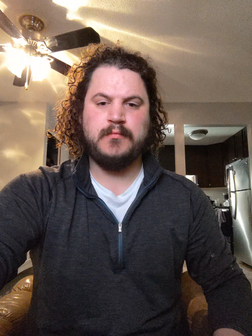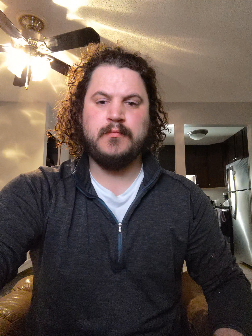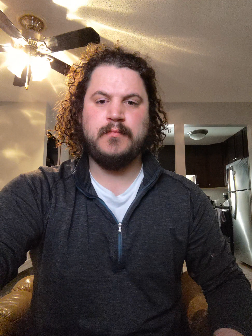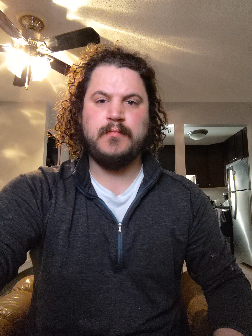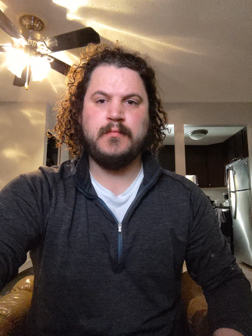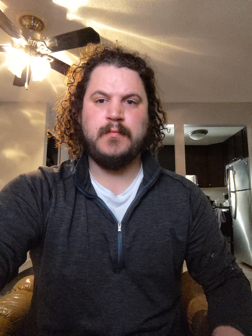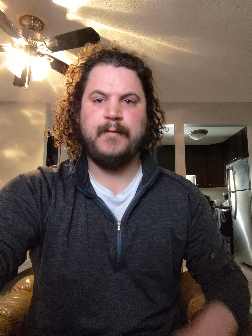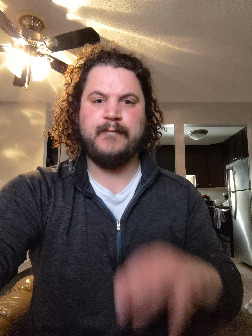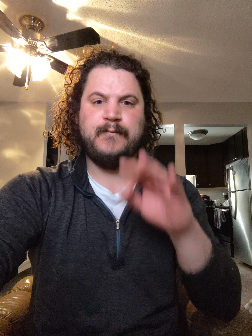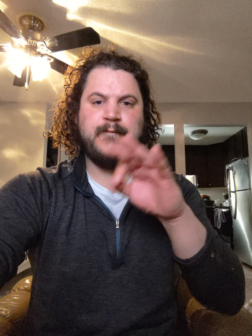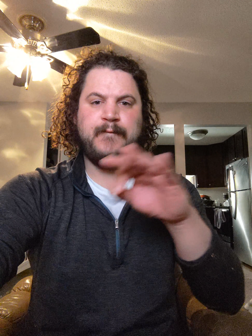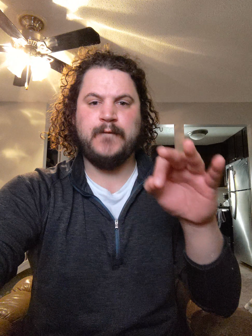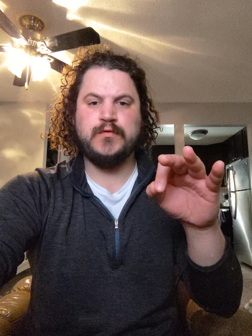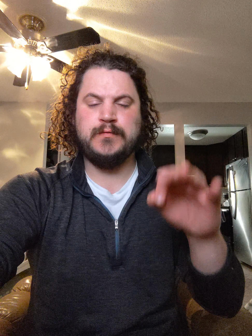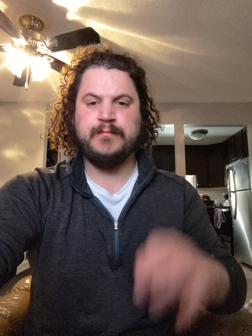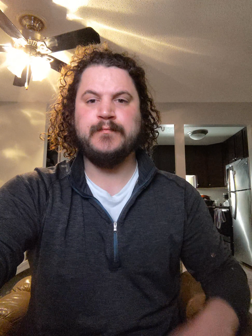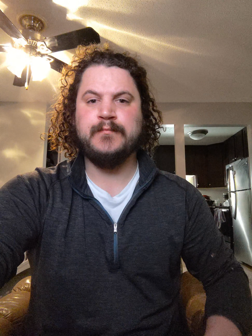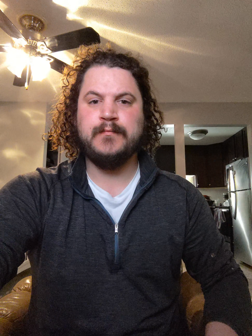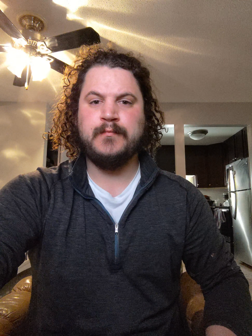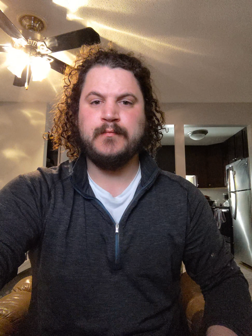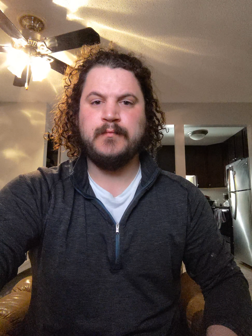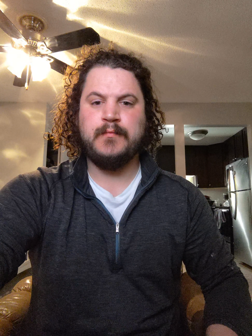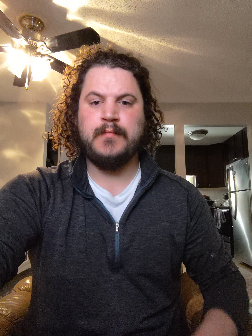french fries